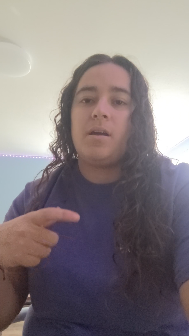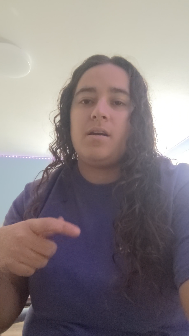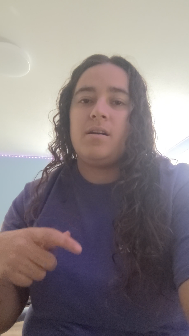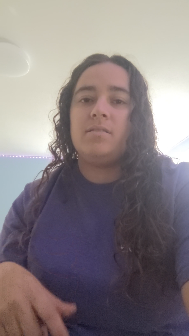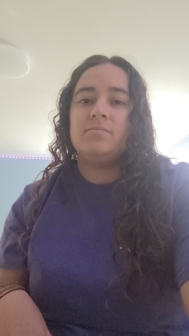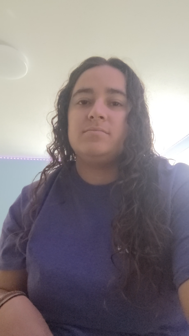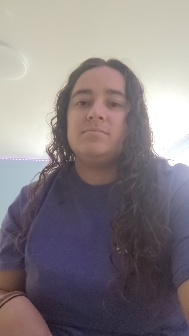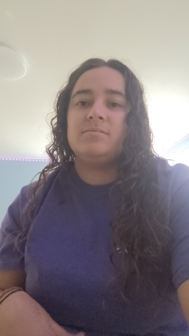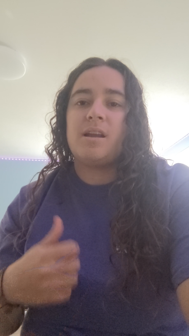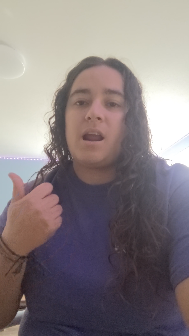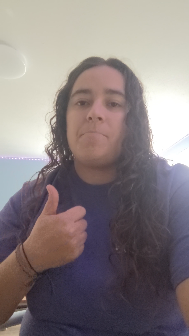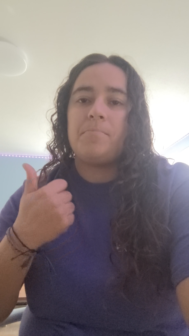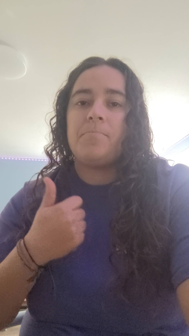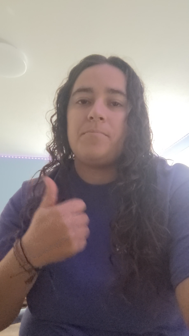help